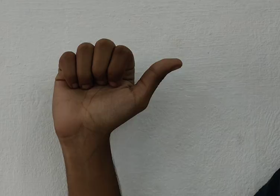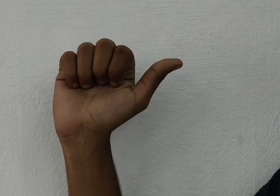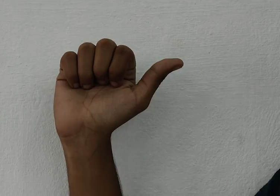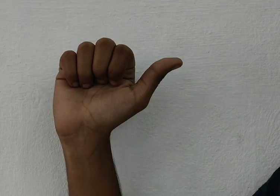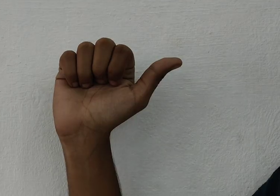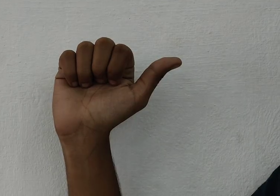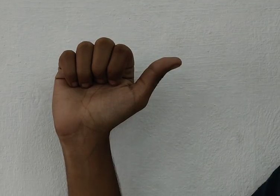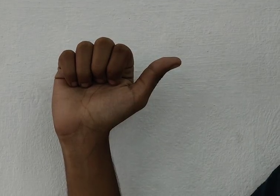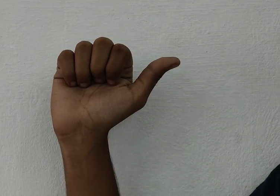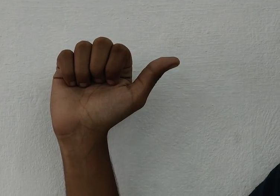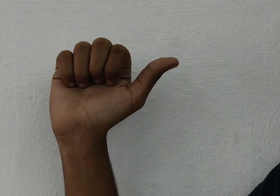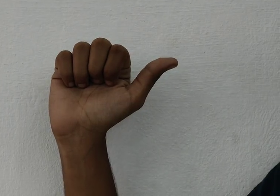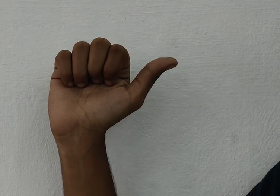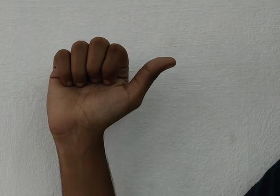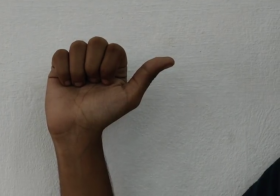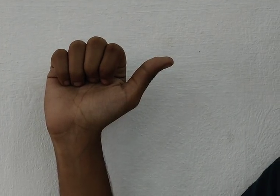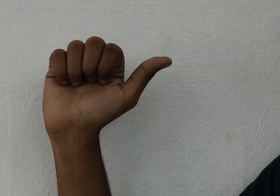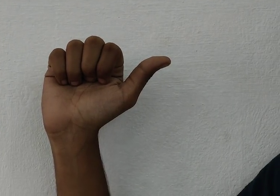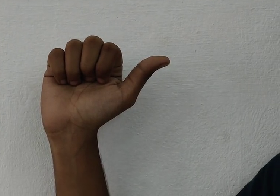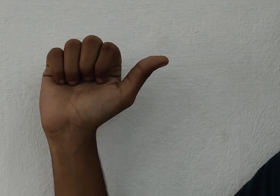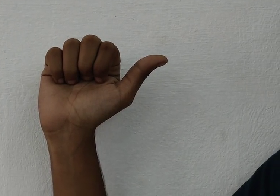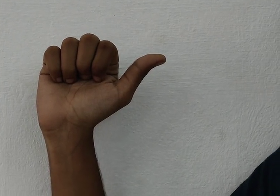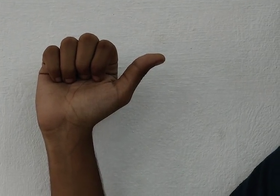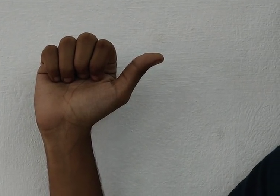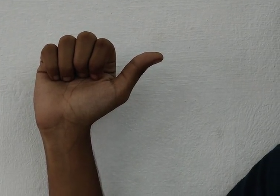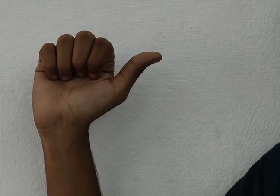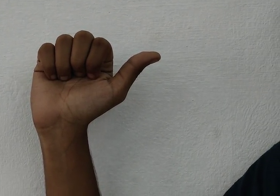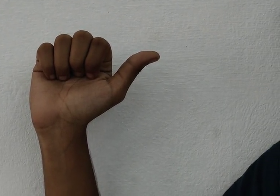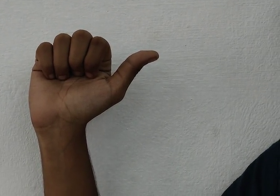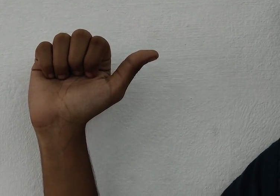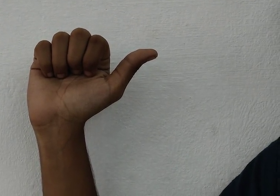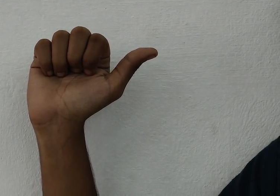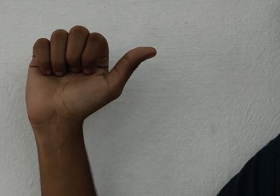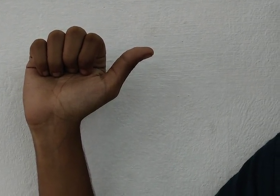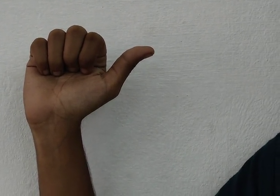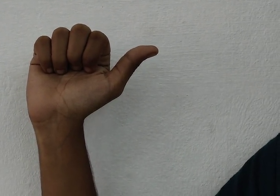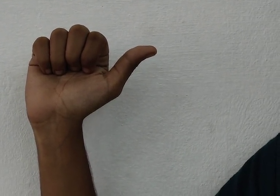എ